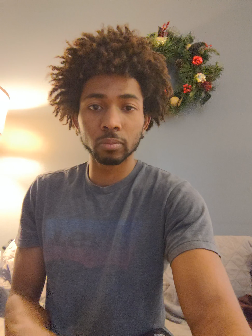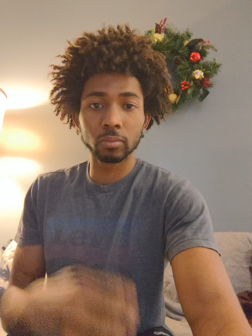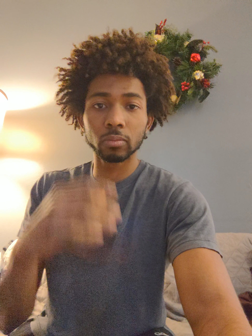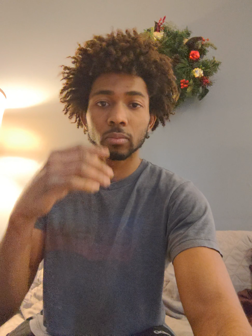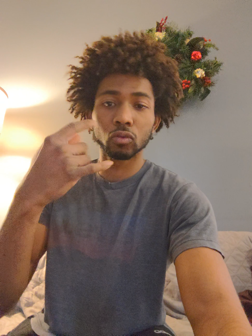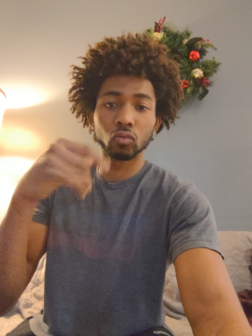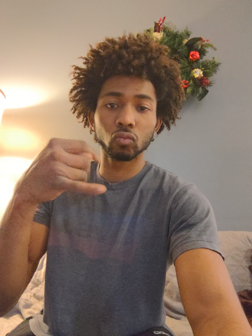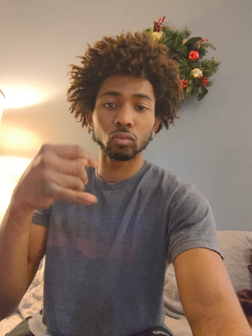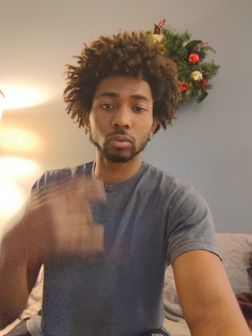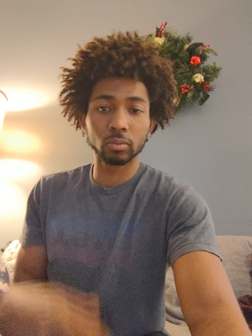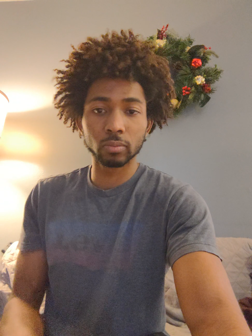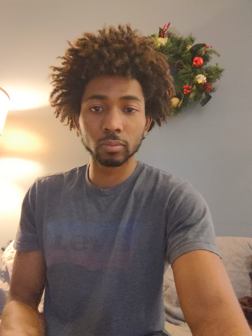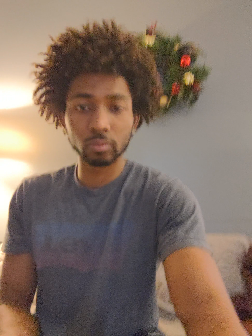toy